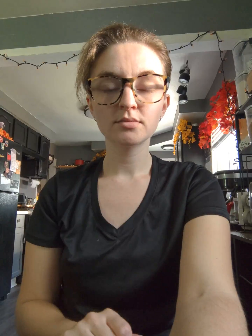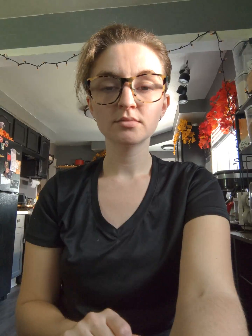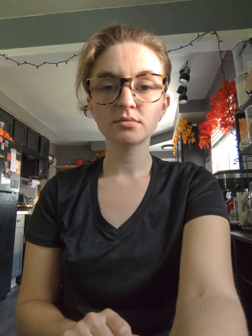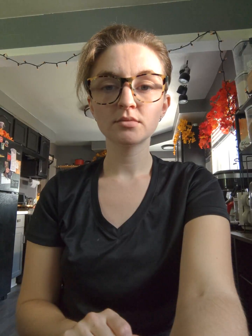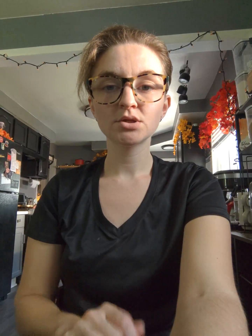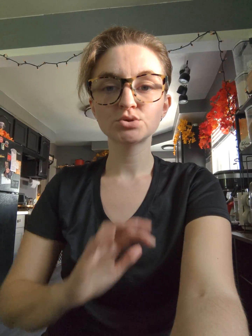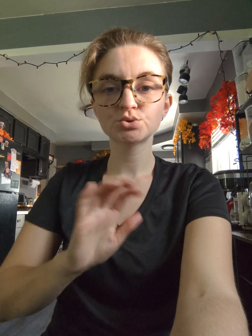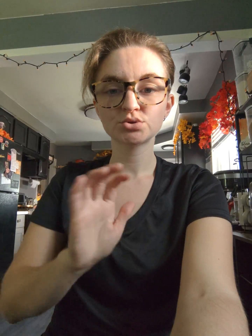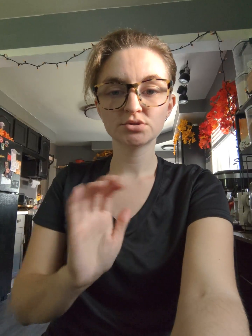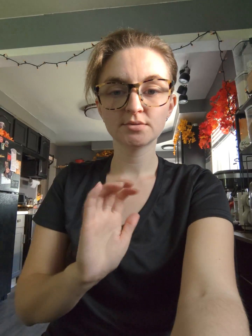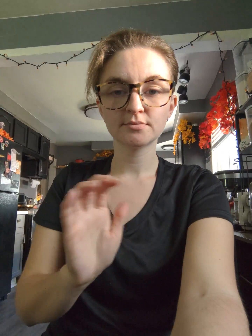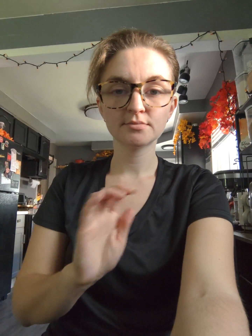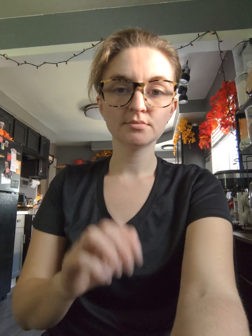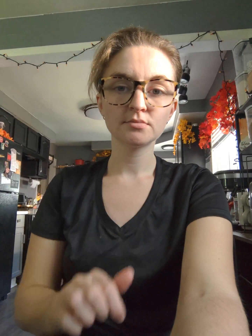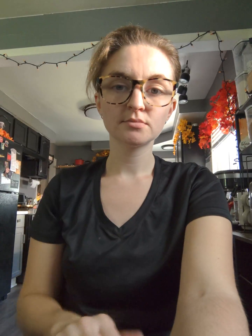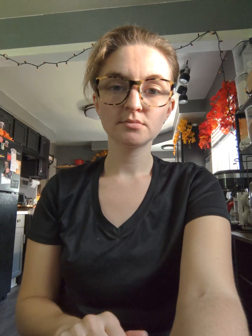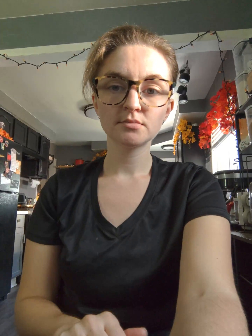cheese